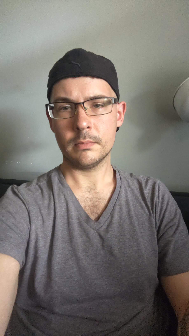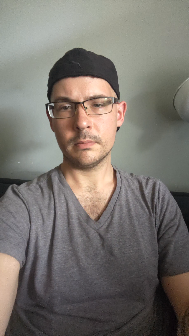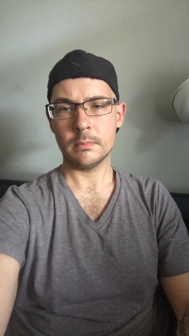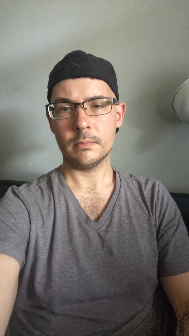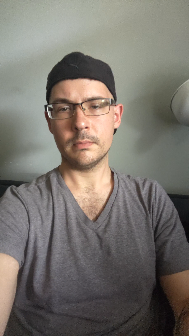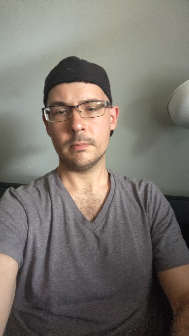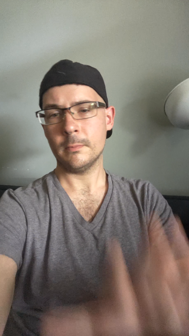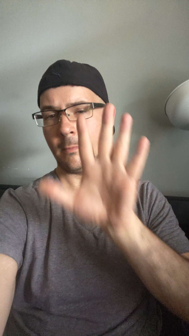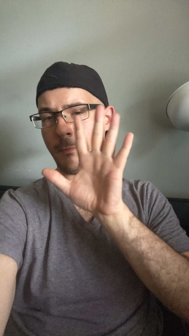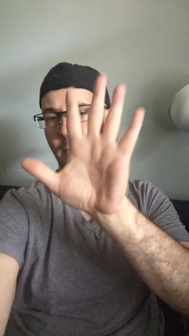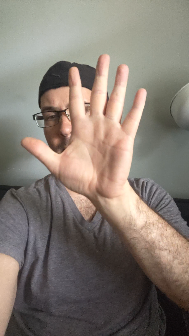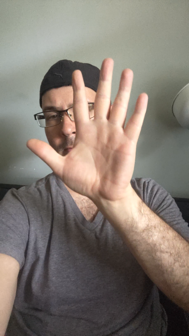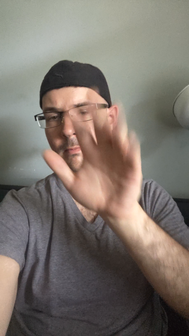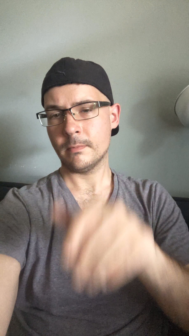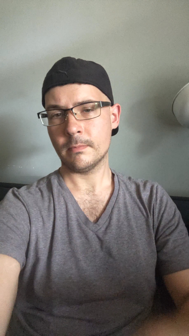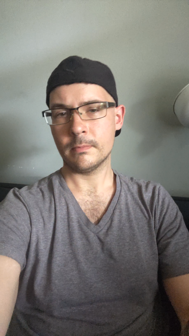give me five